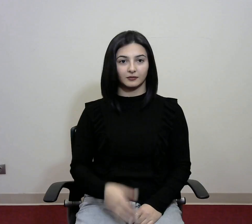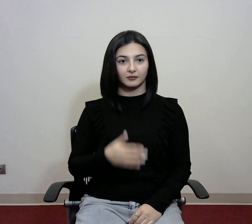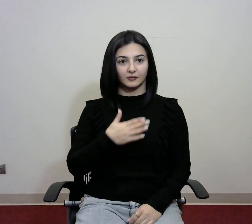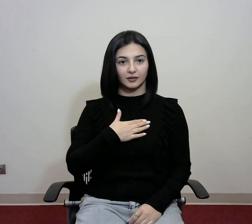mən